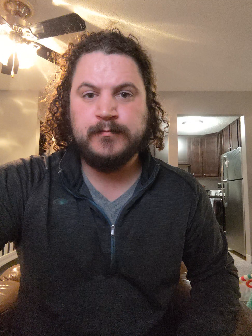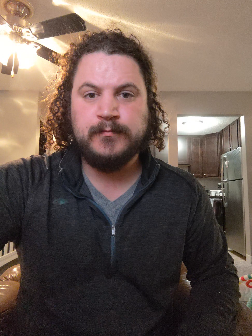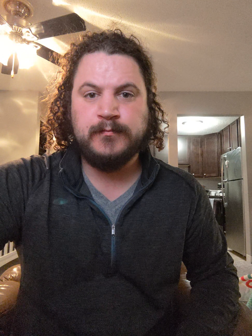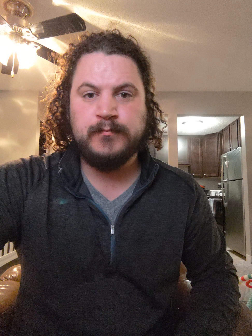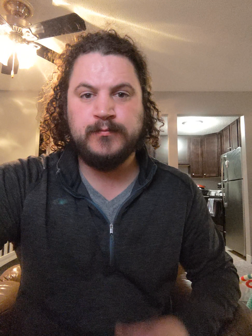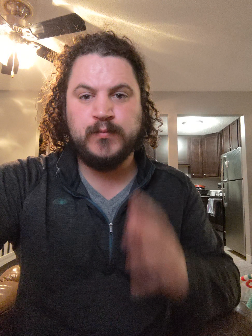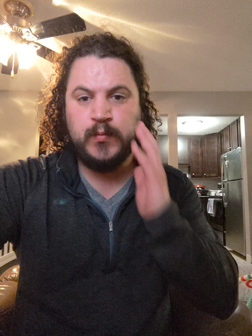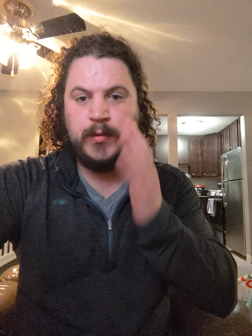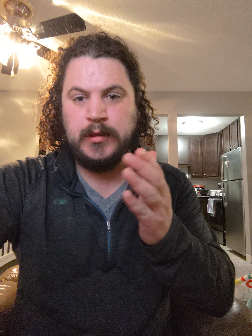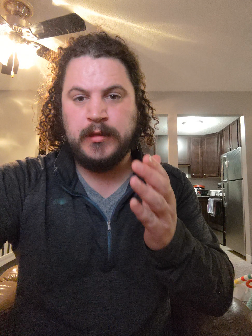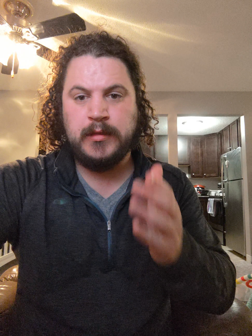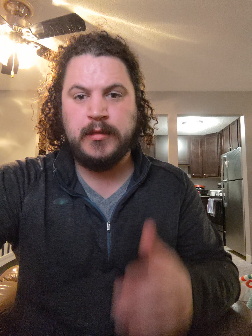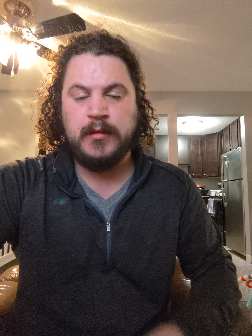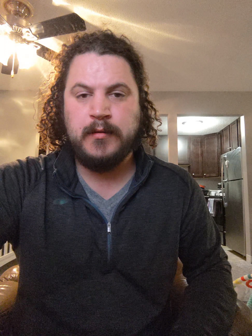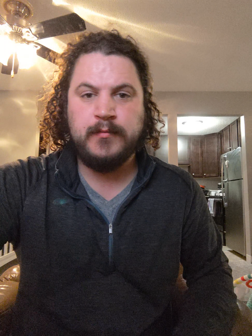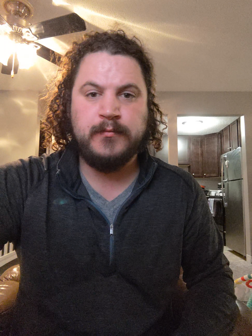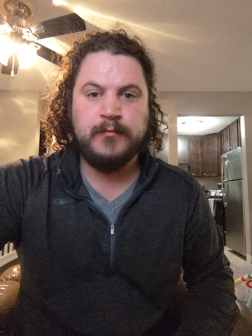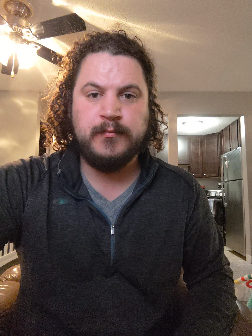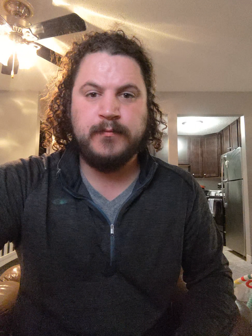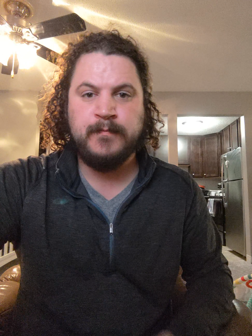will